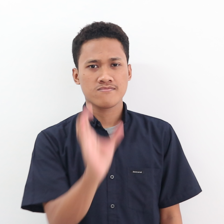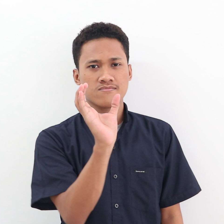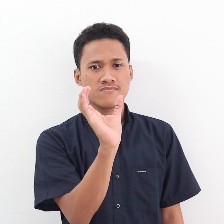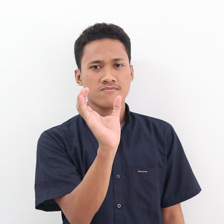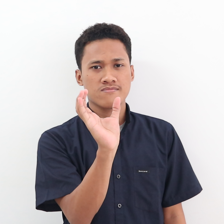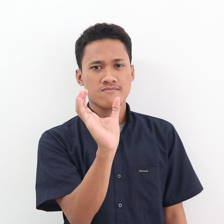U